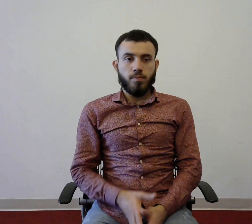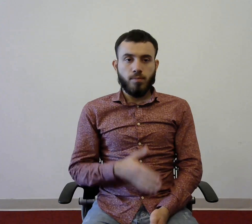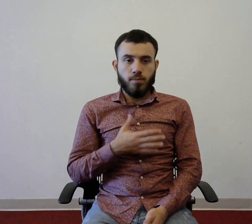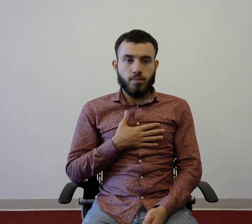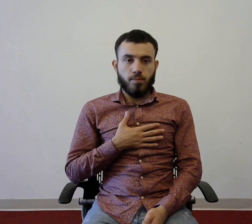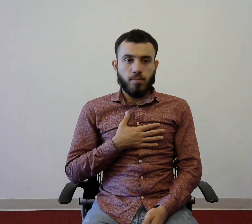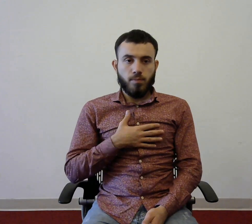mən